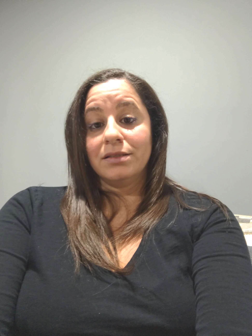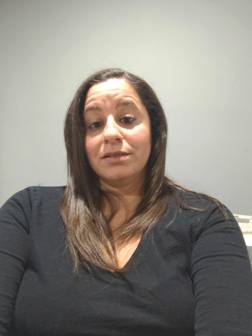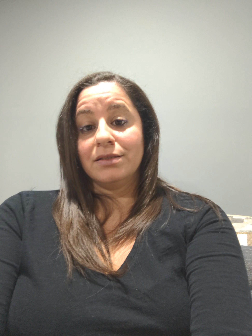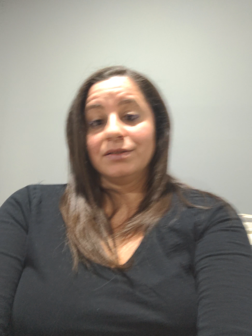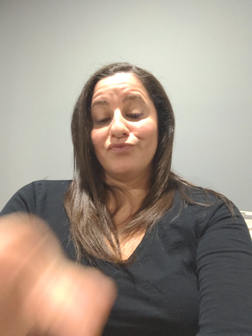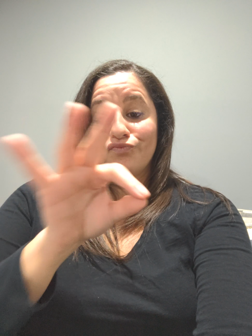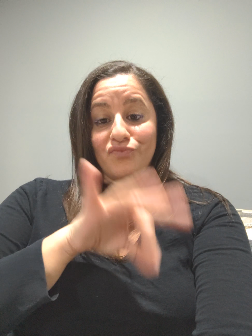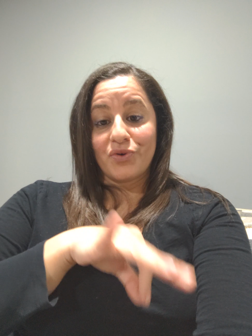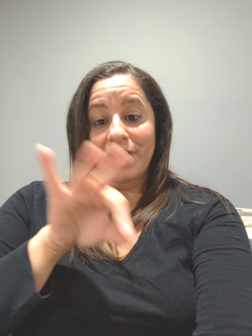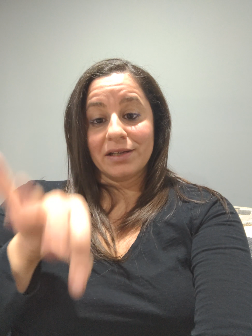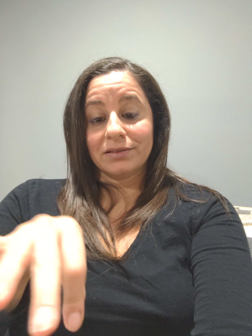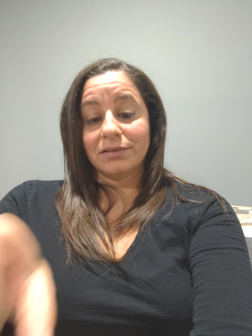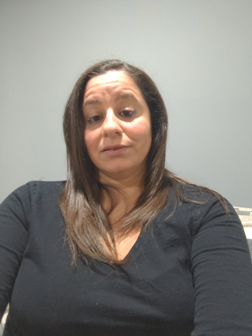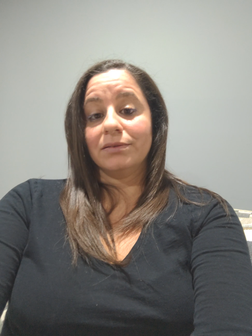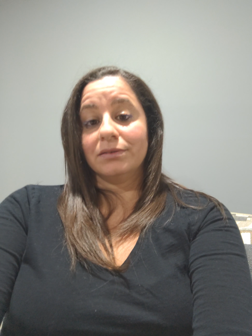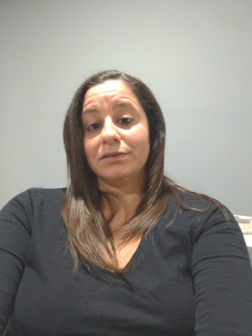french fries